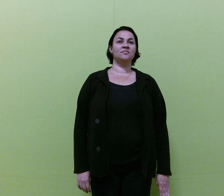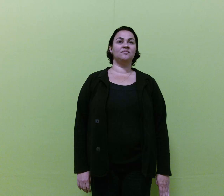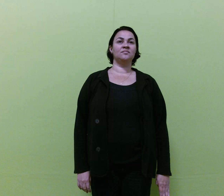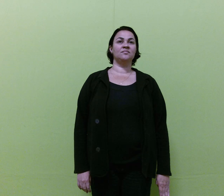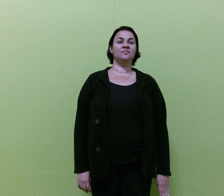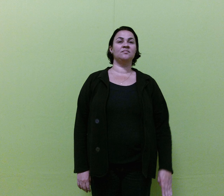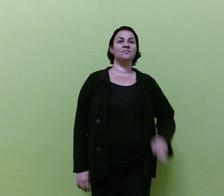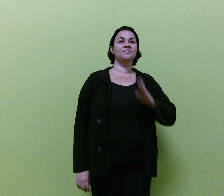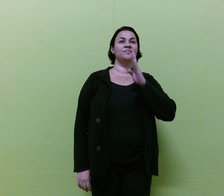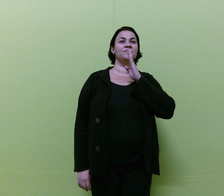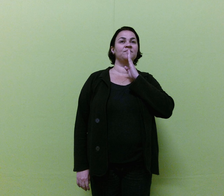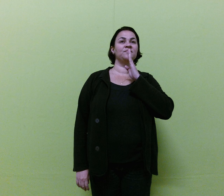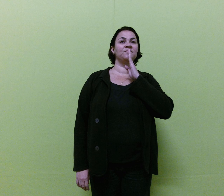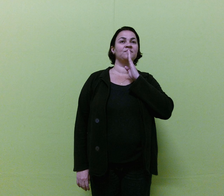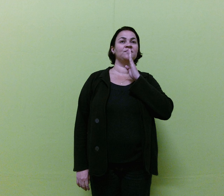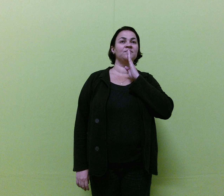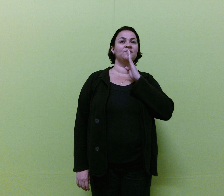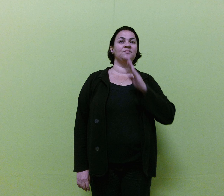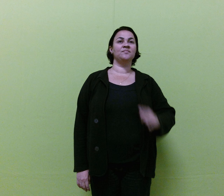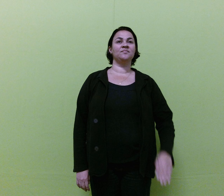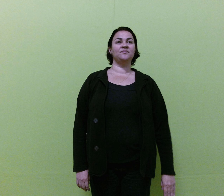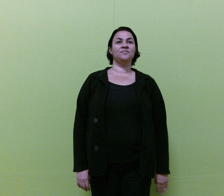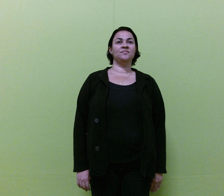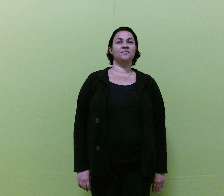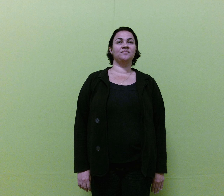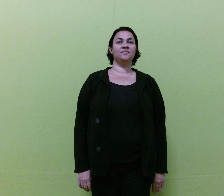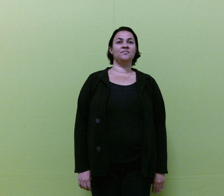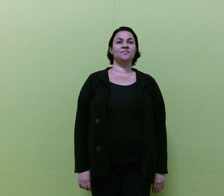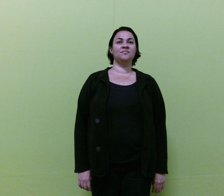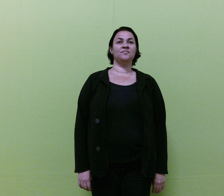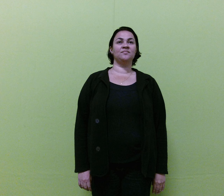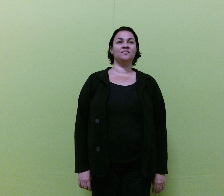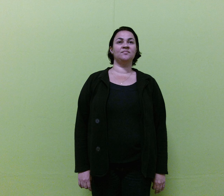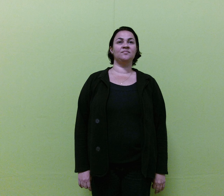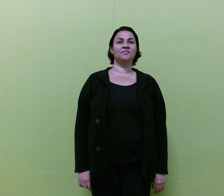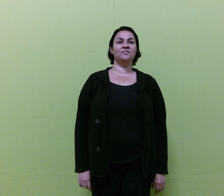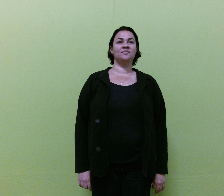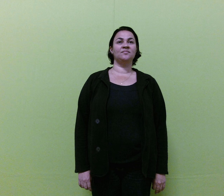conhecer